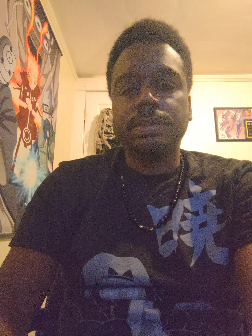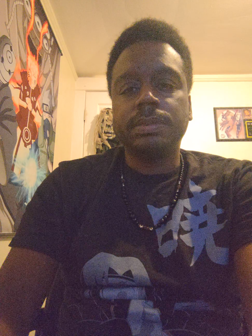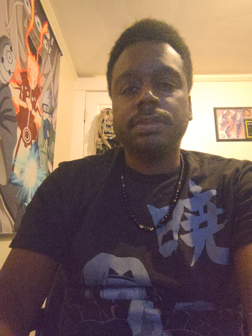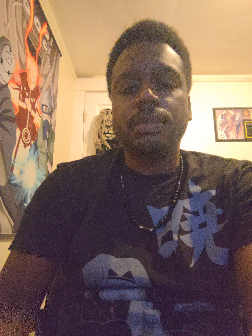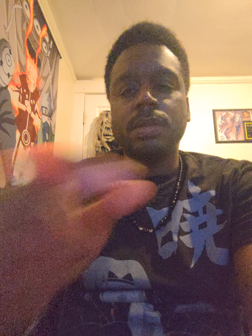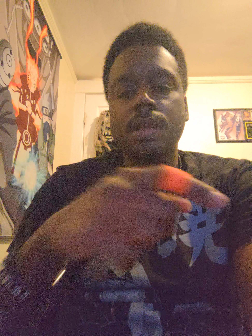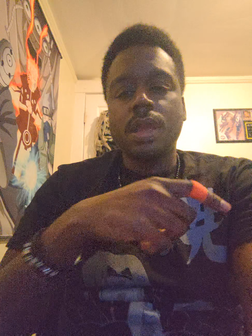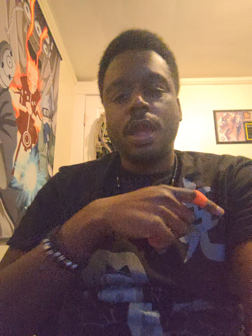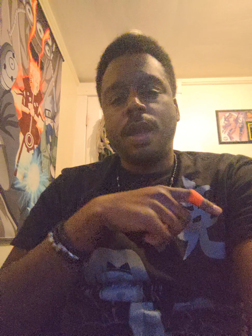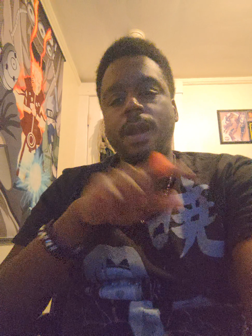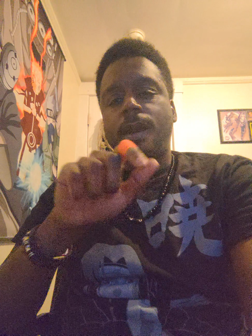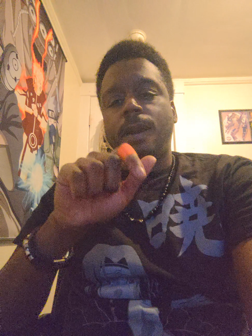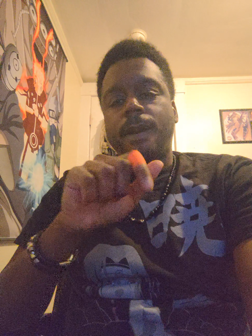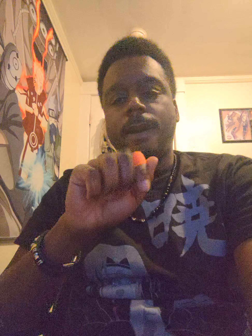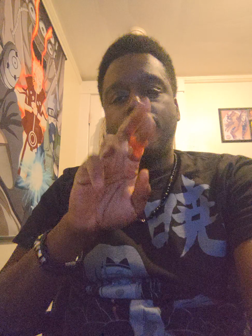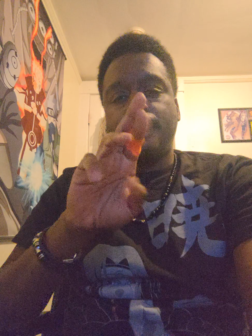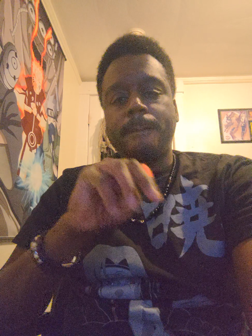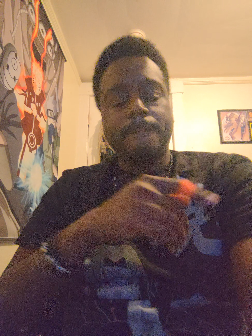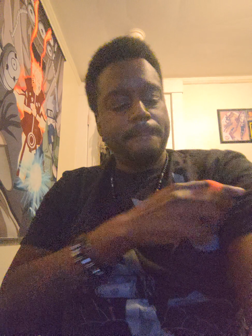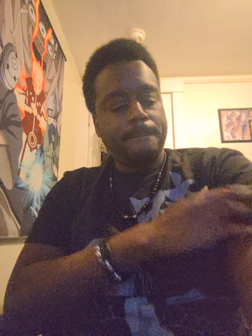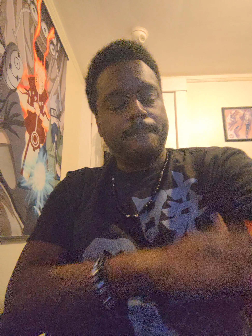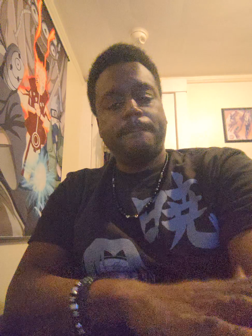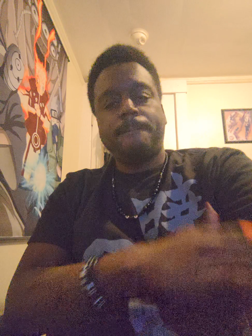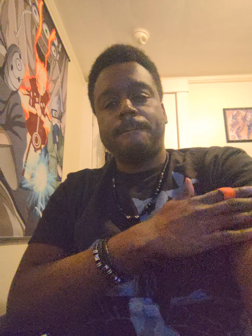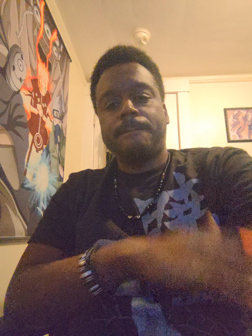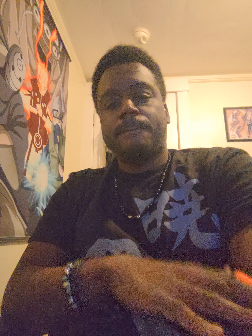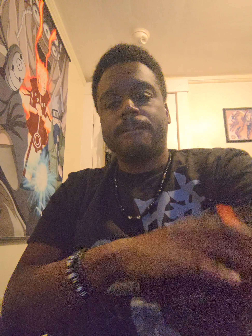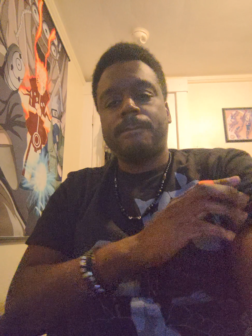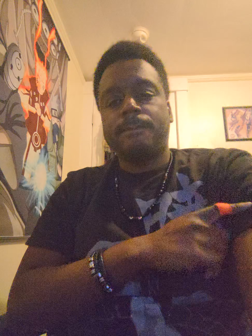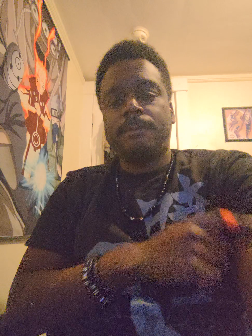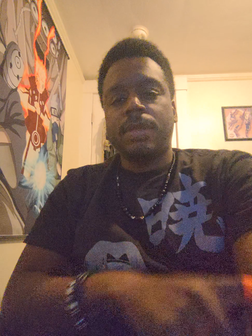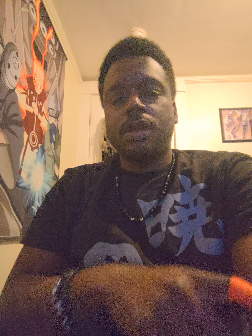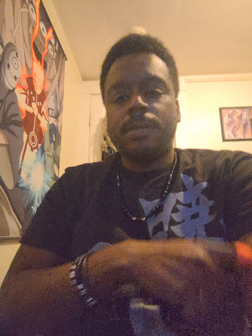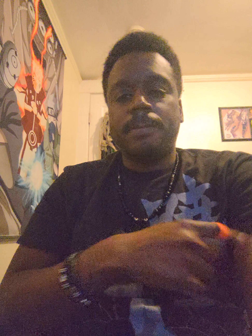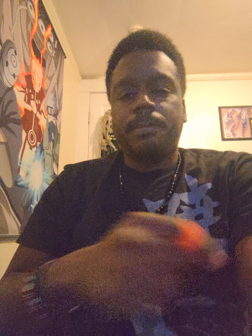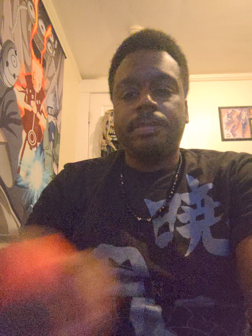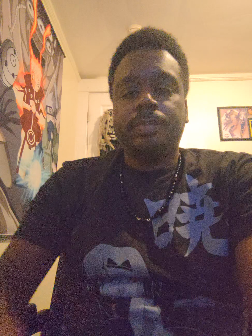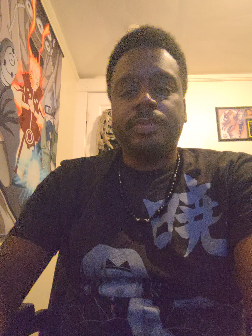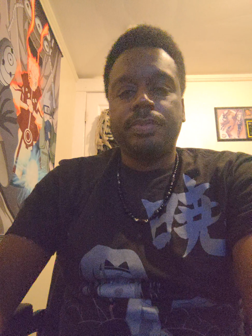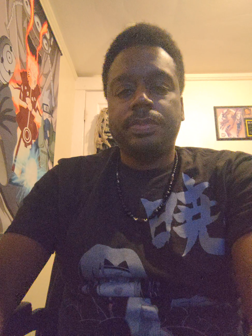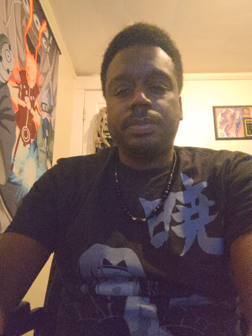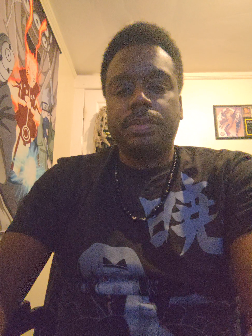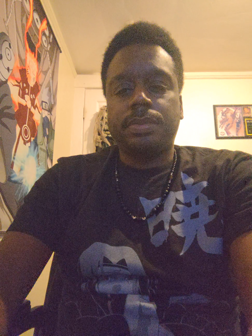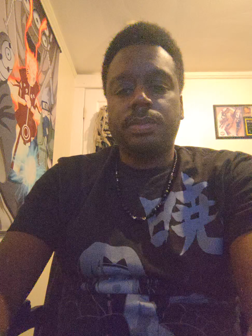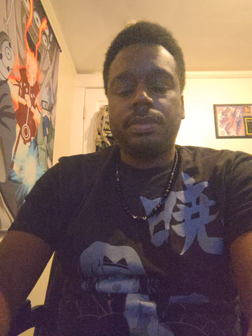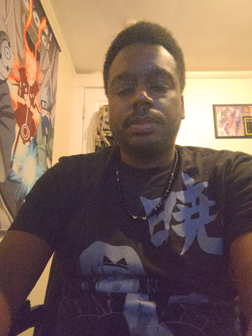arm